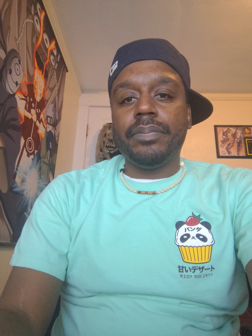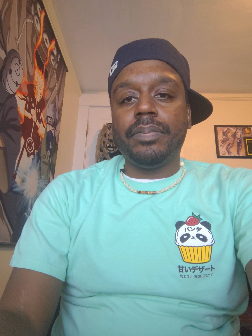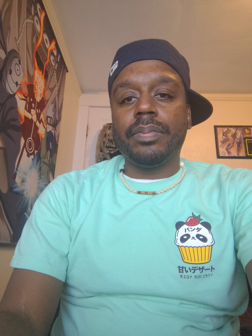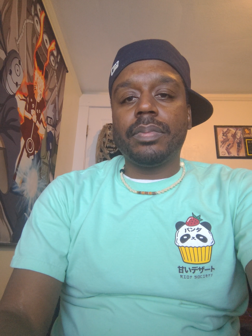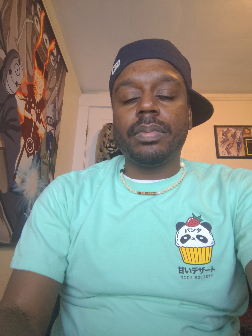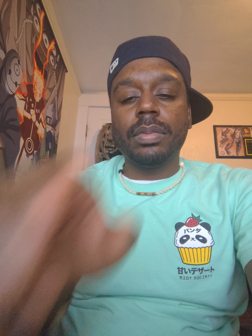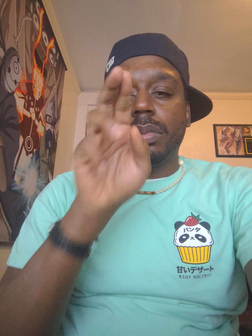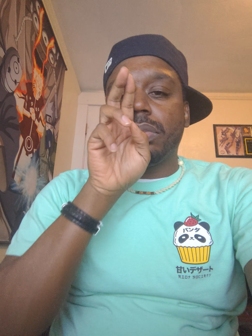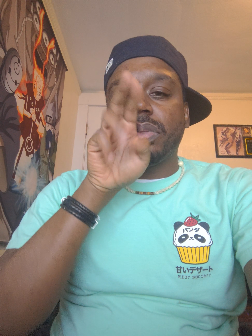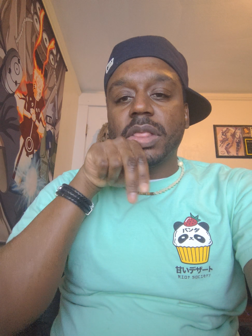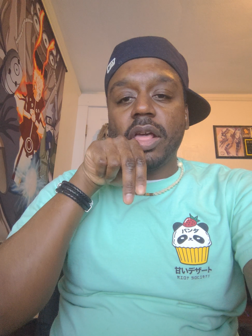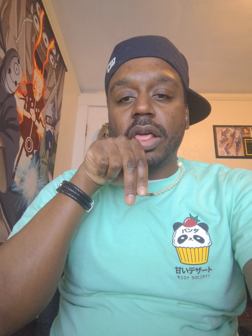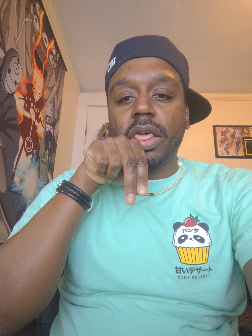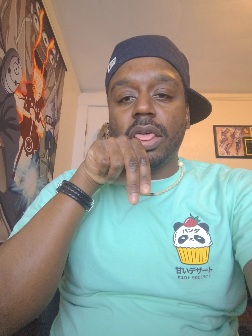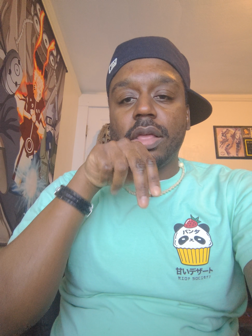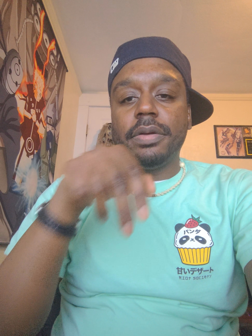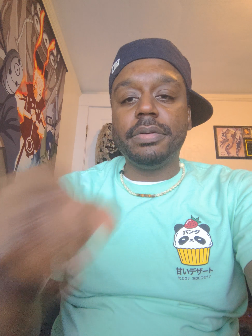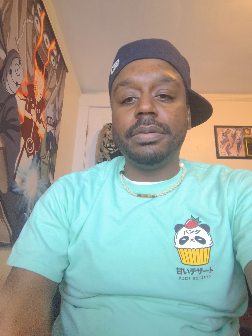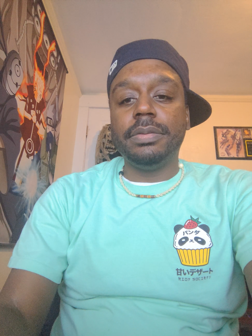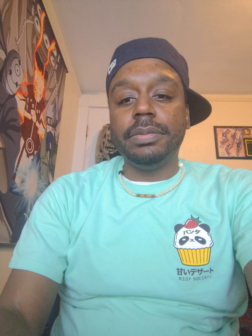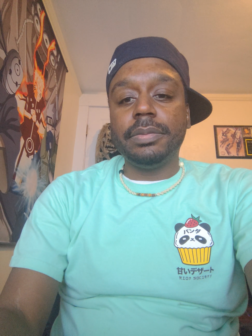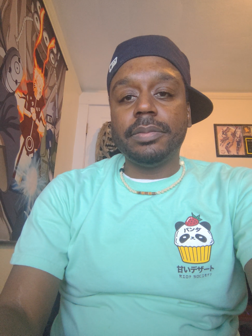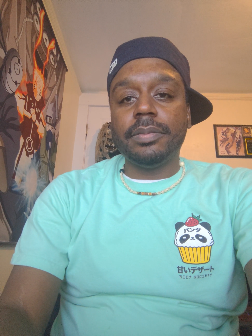tongue